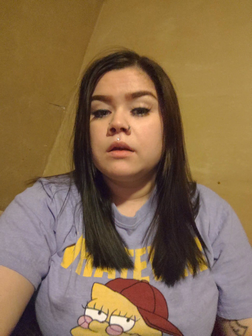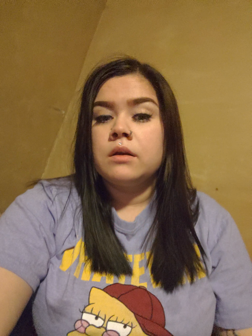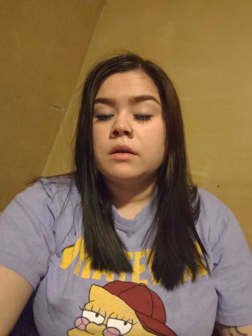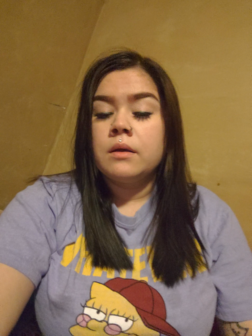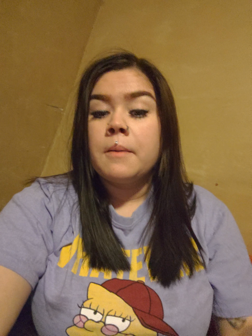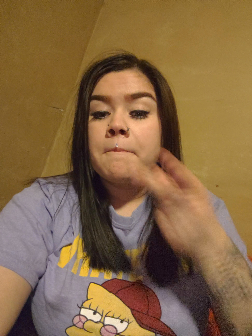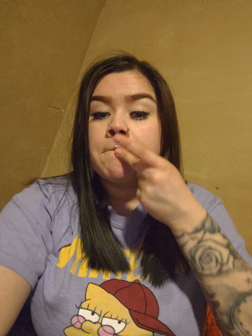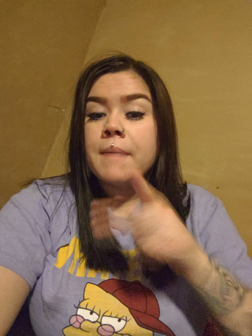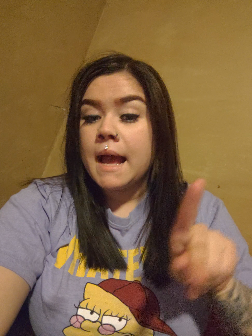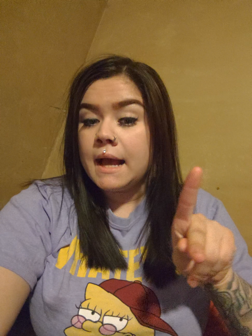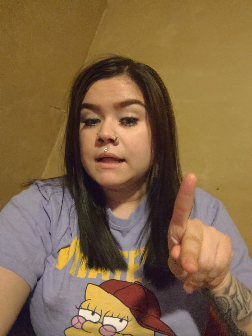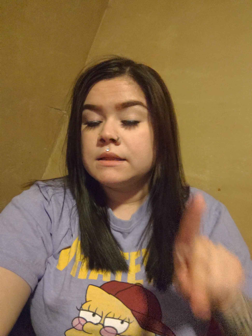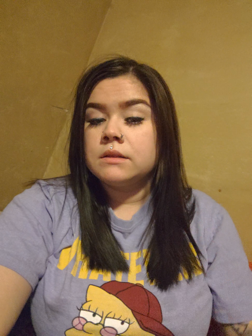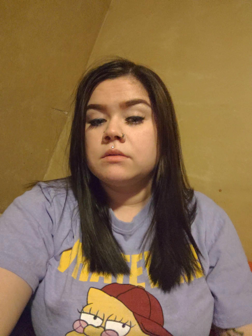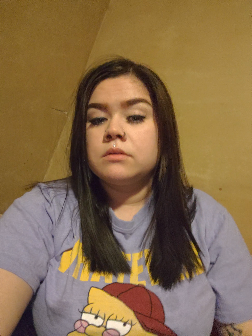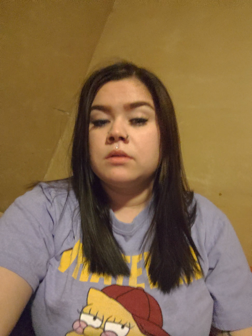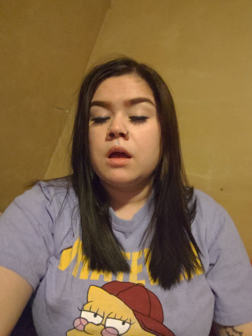pen